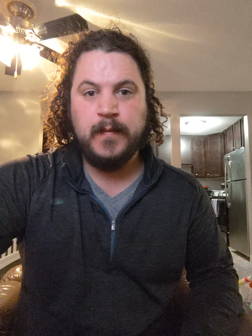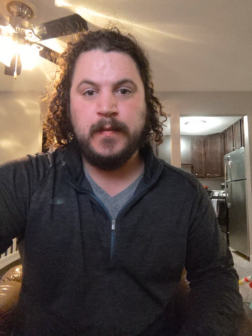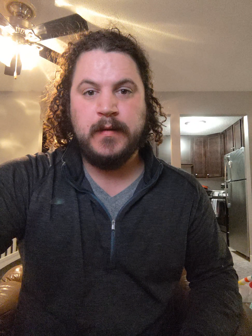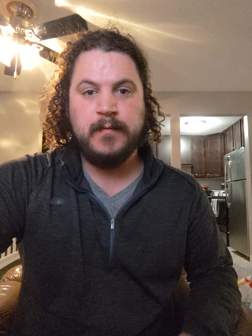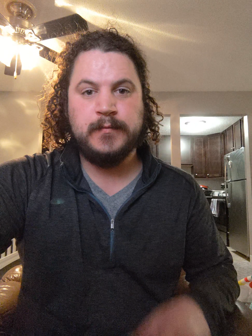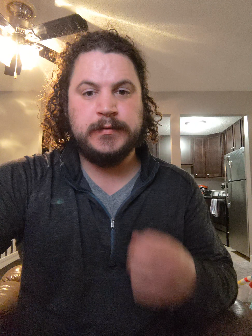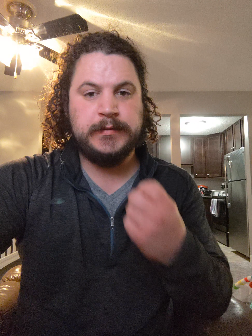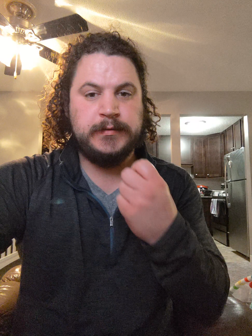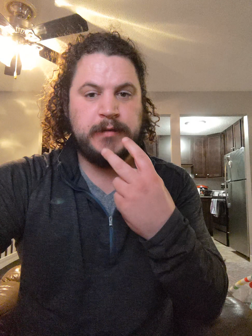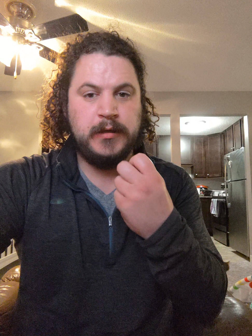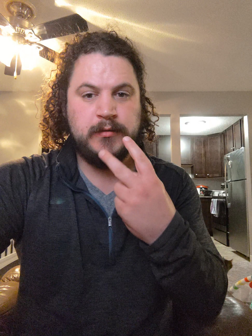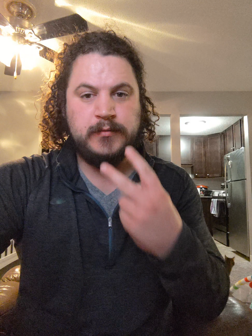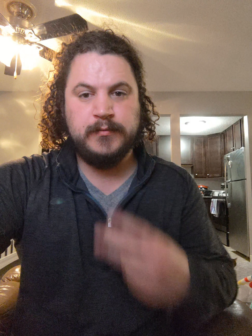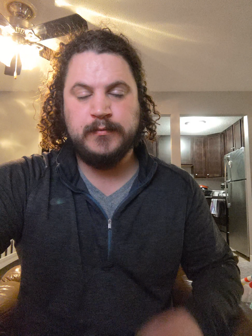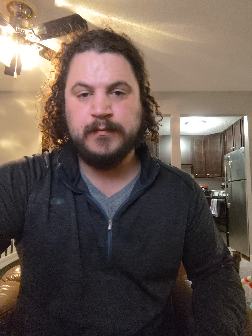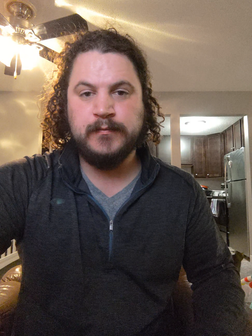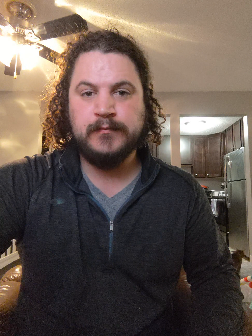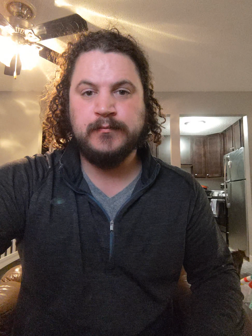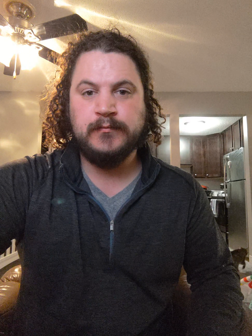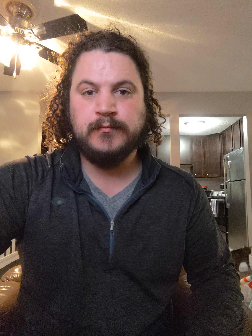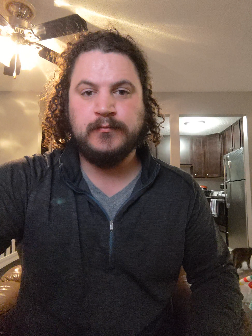snack